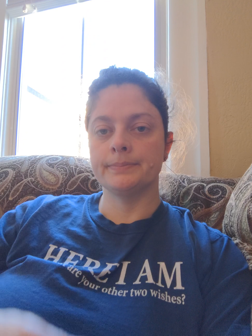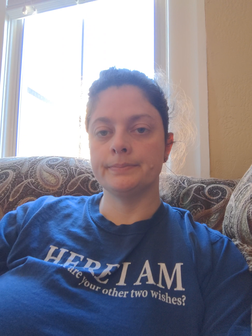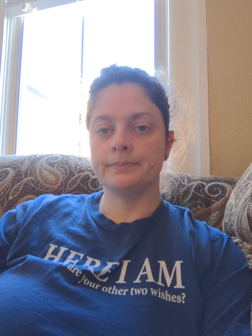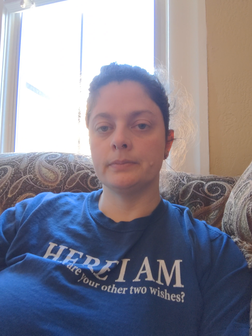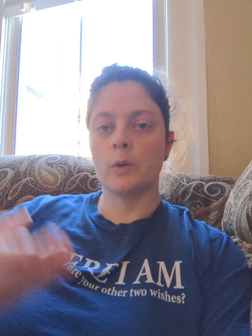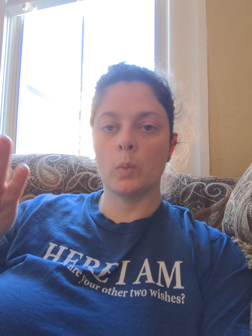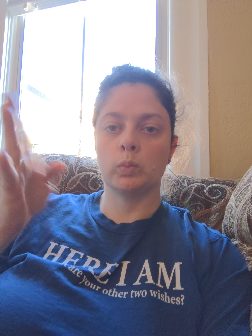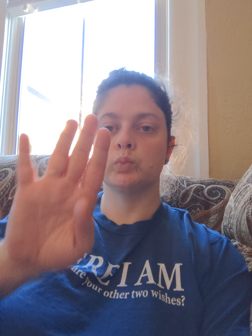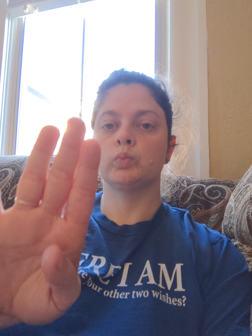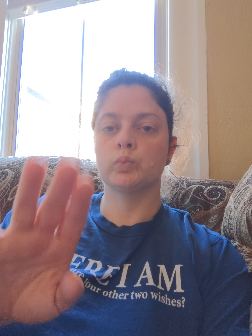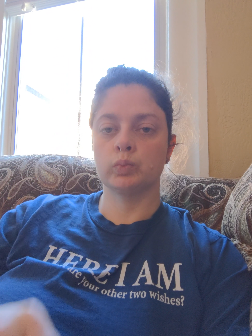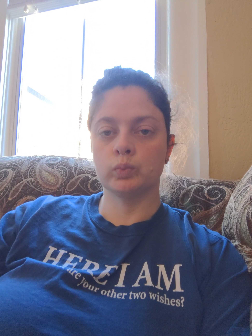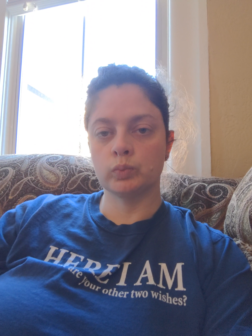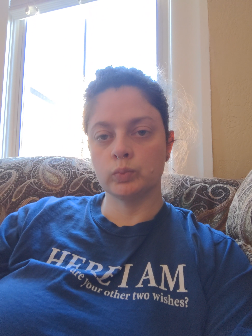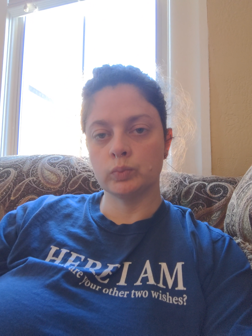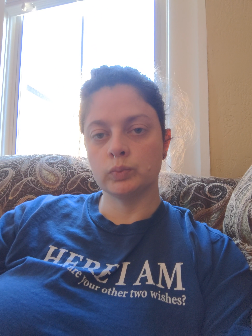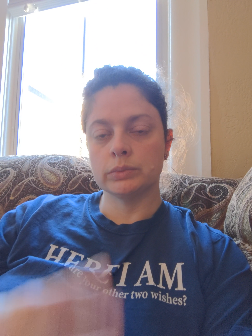close